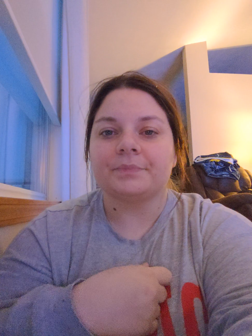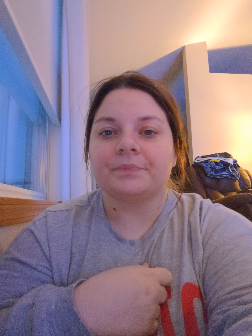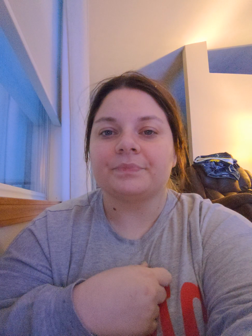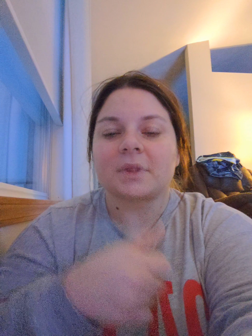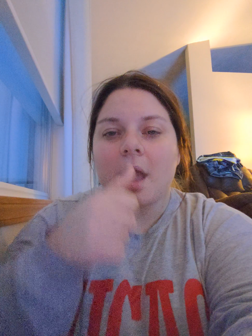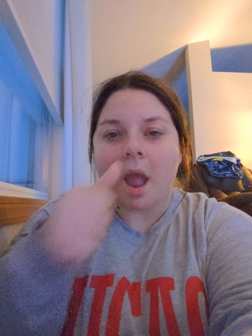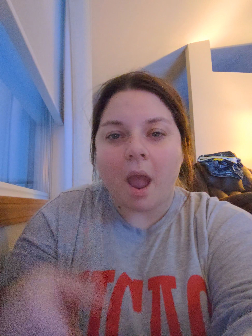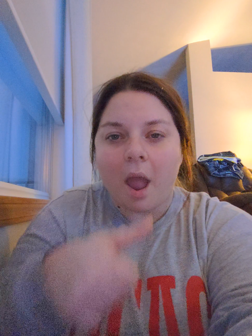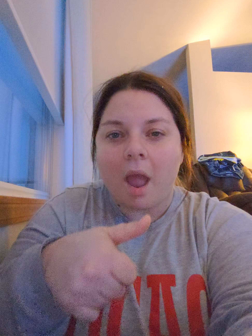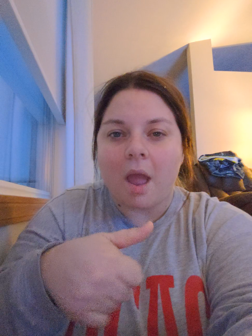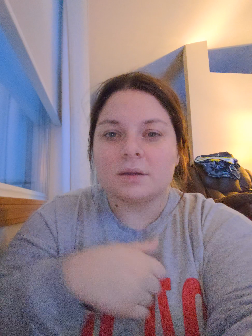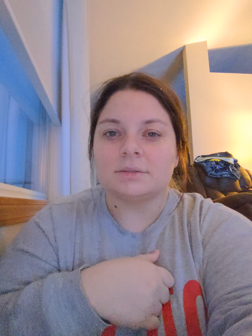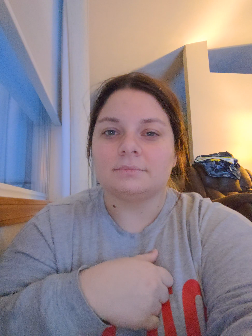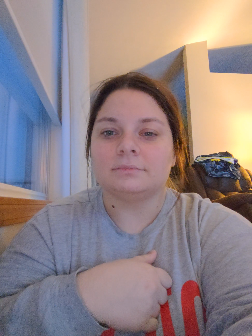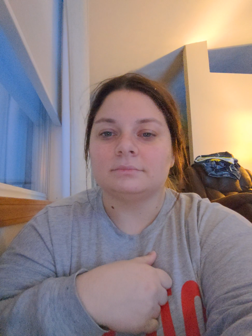hide